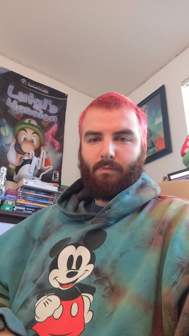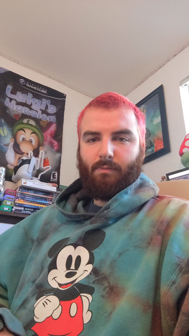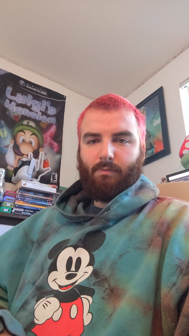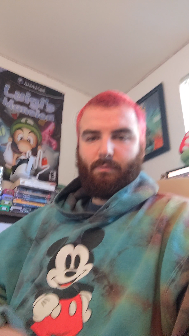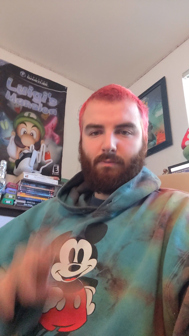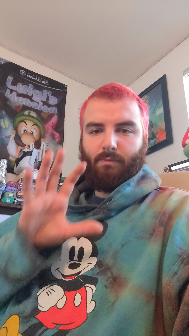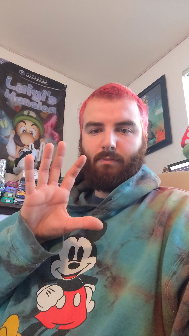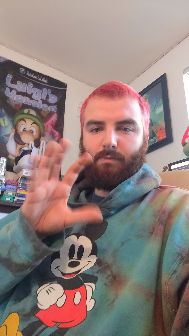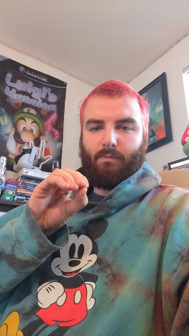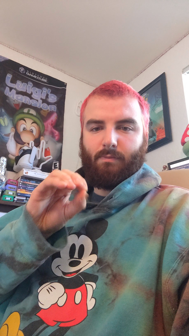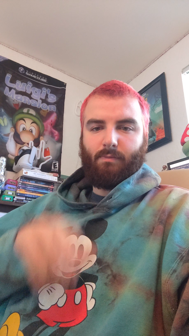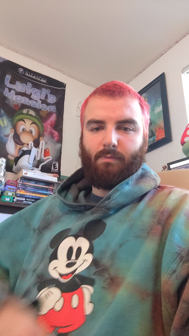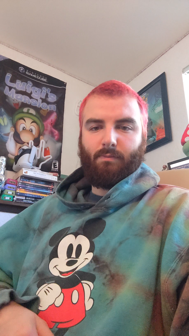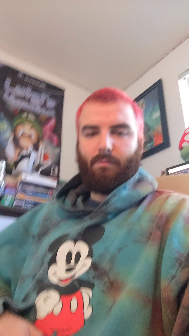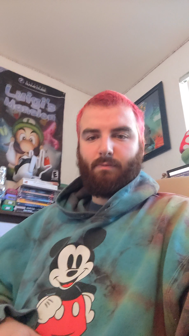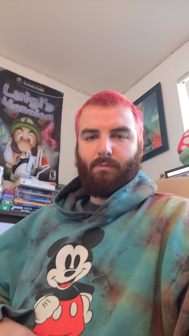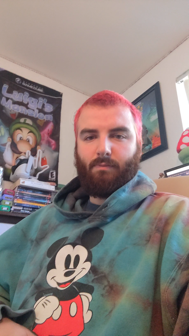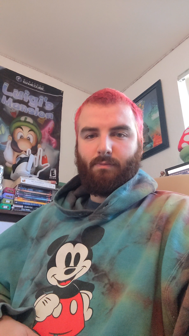bite